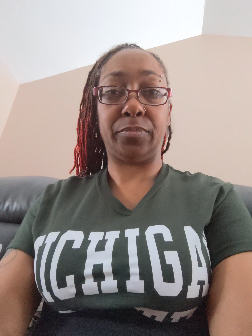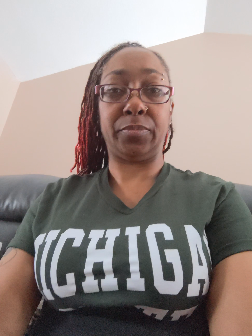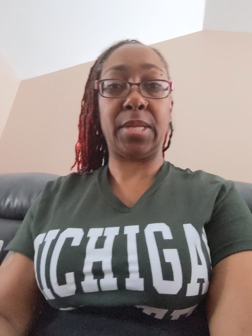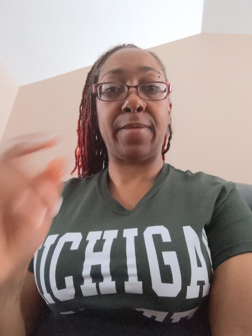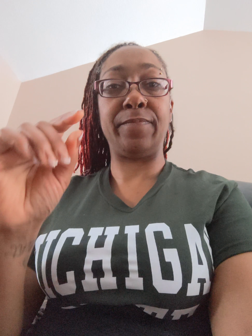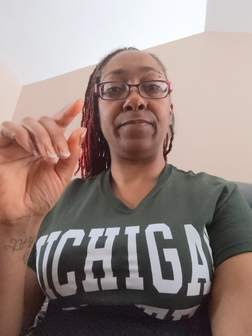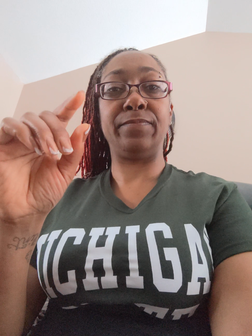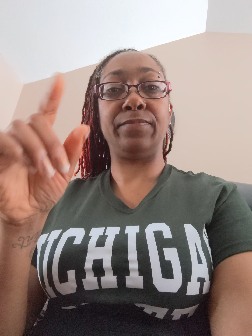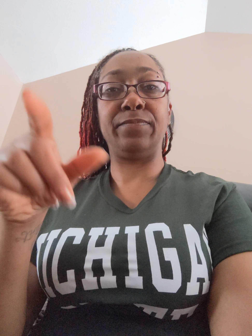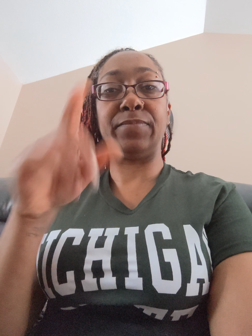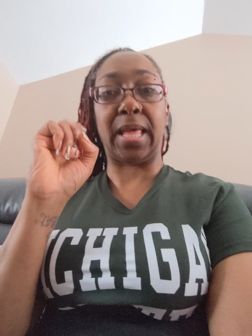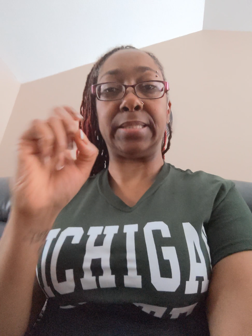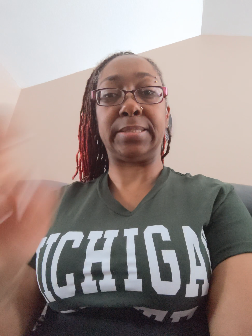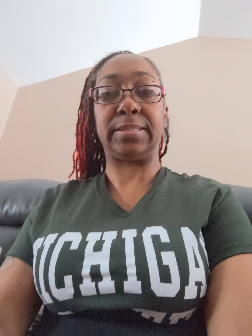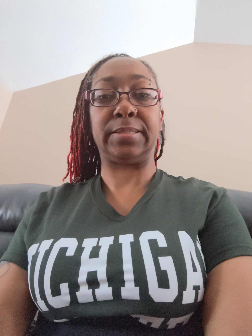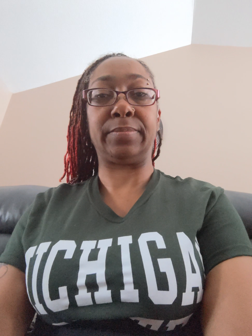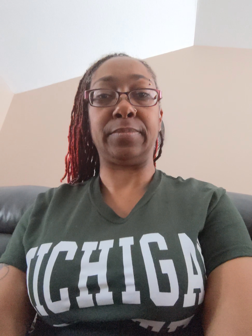fast